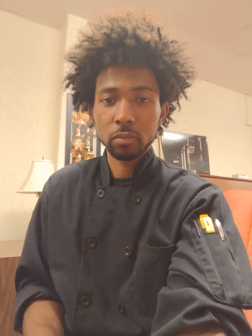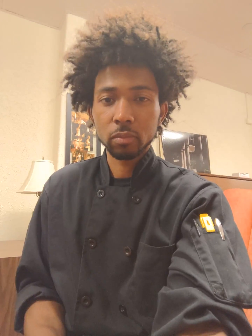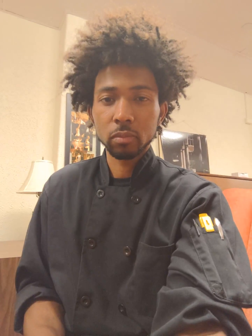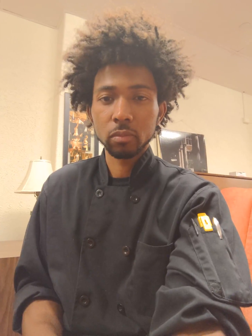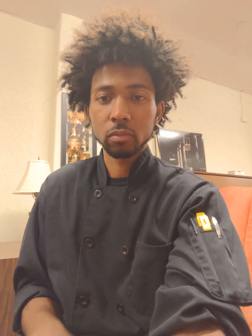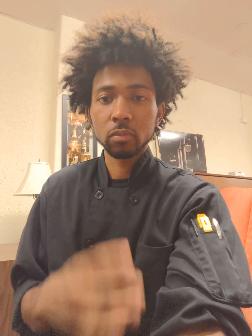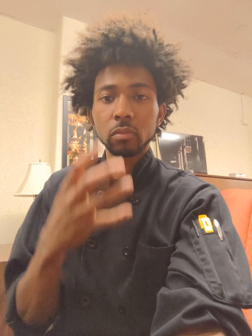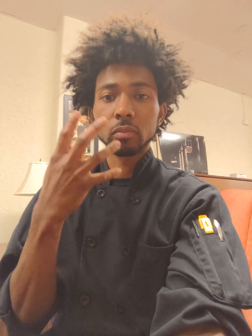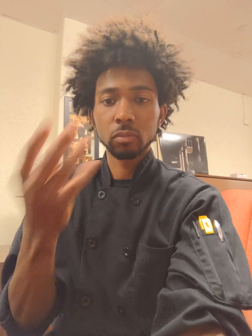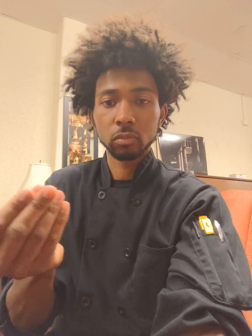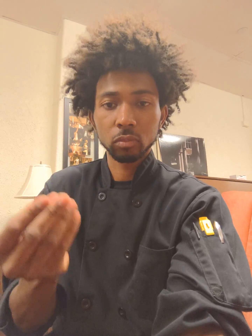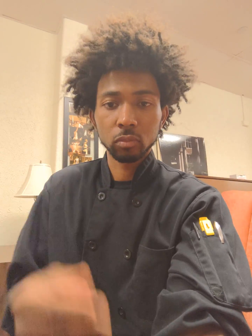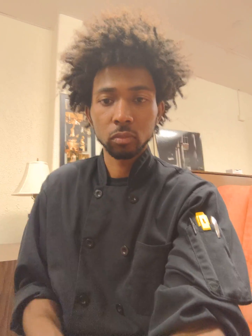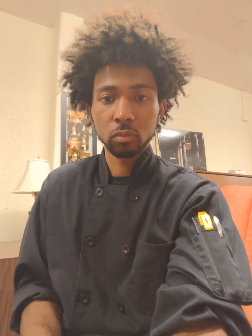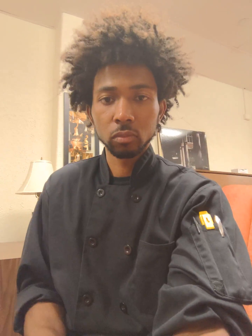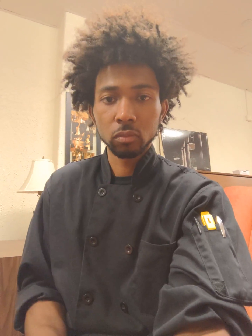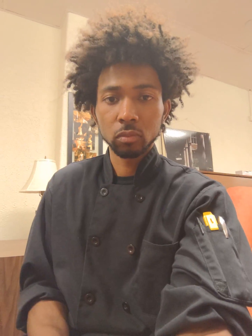got to